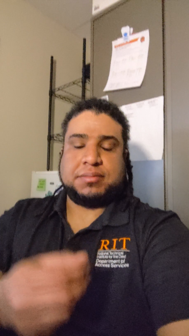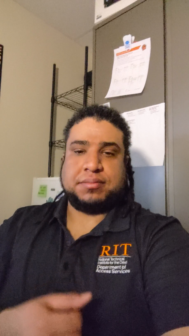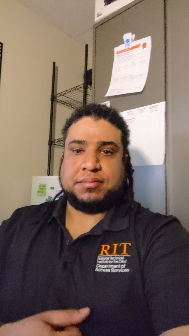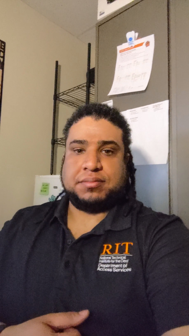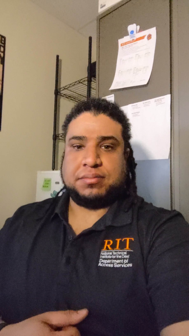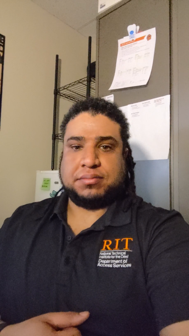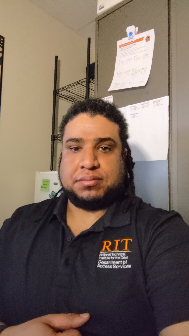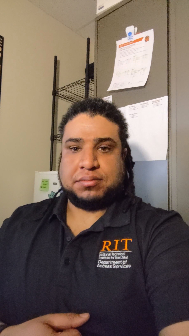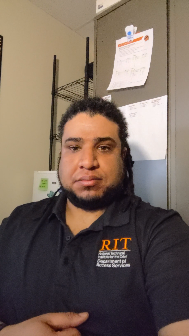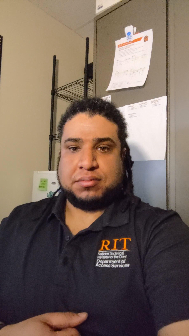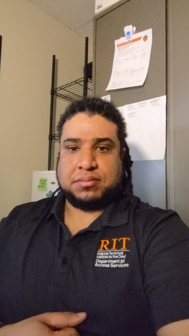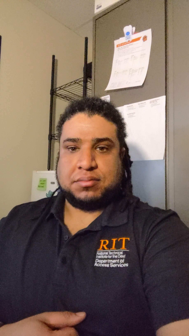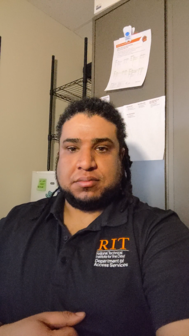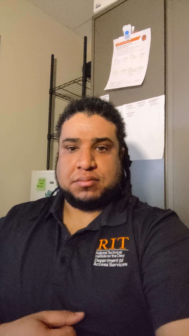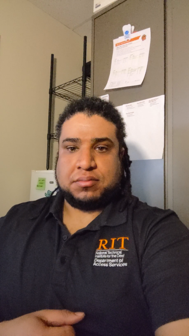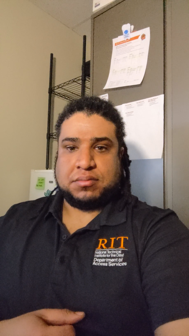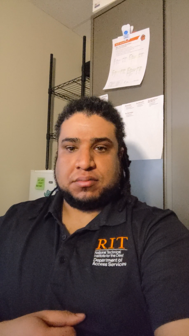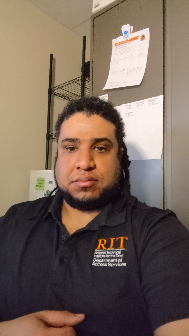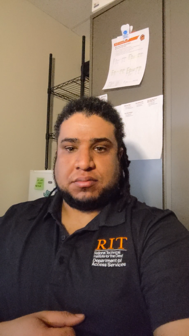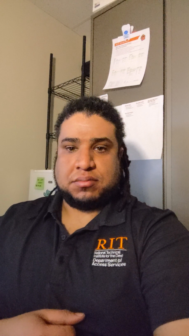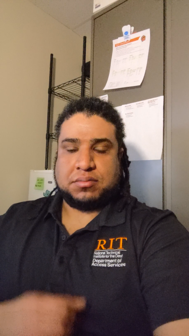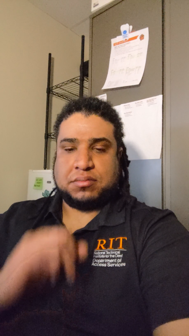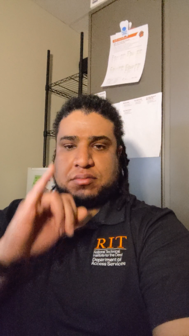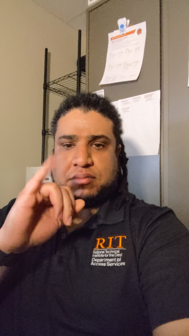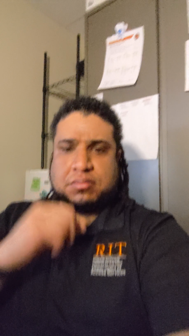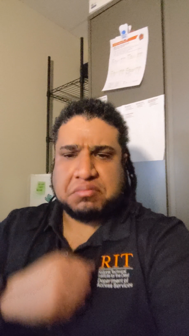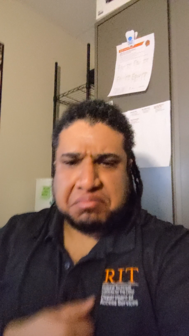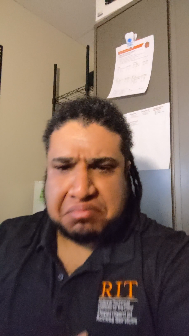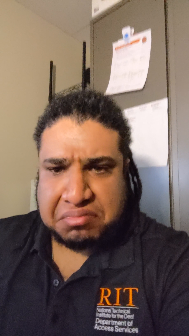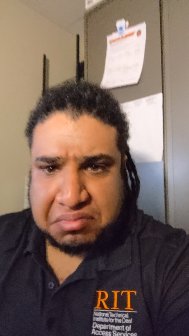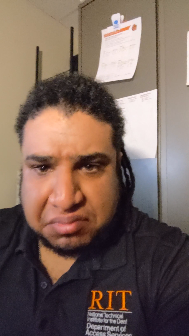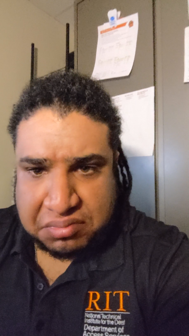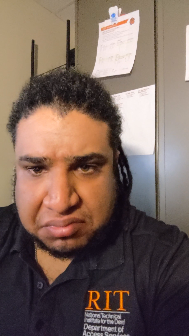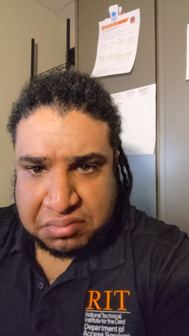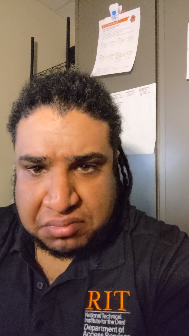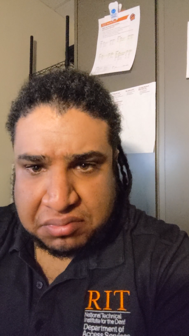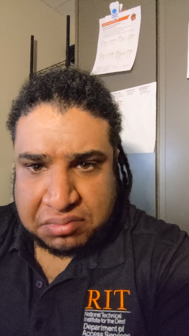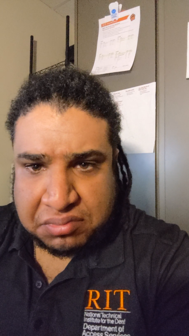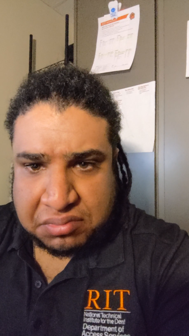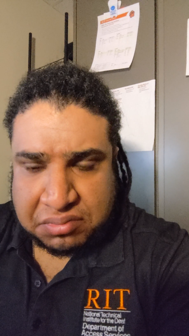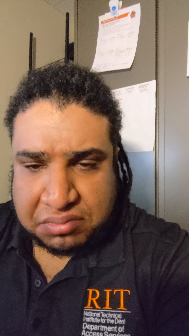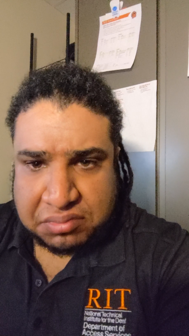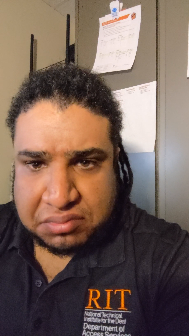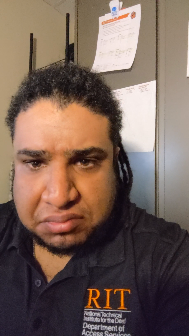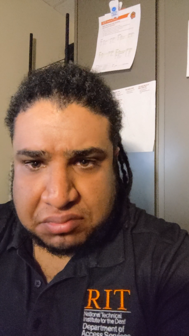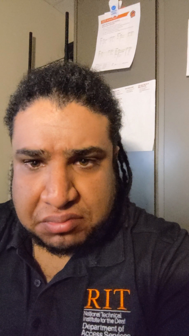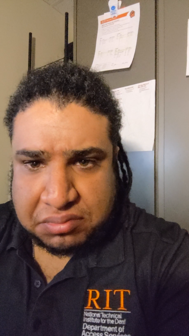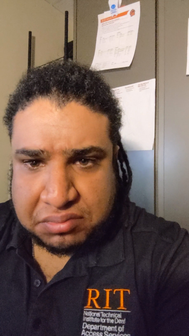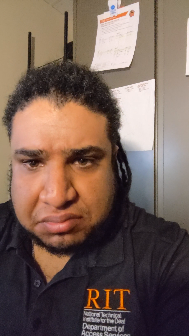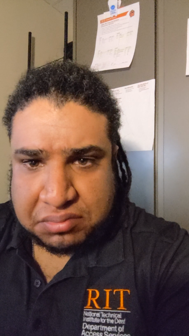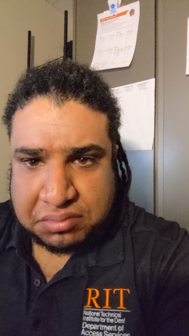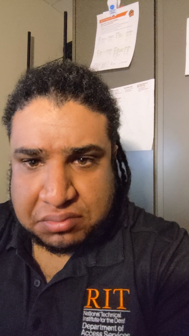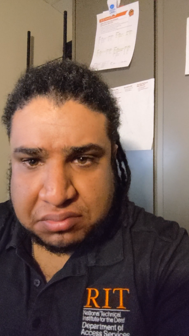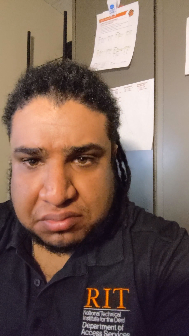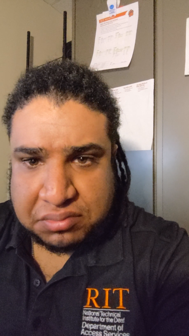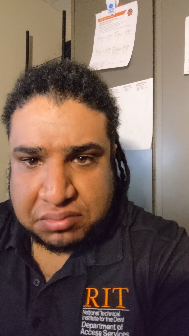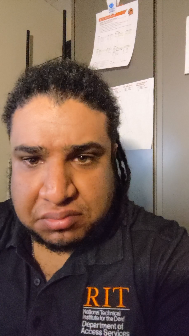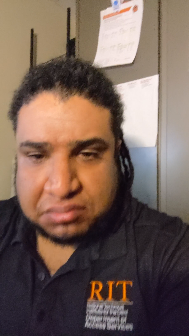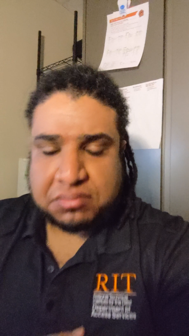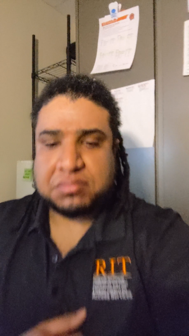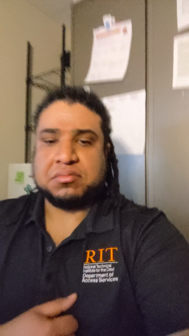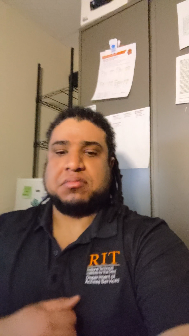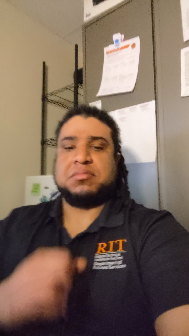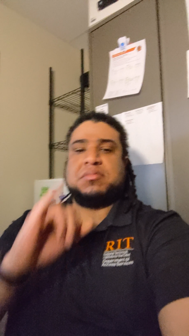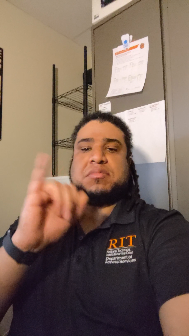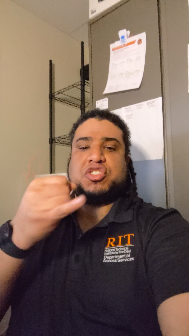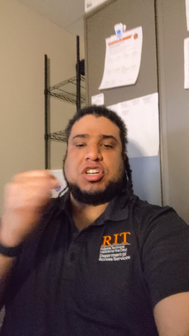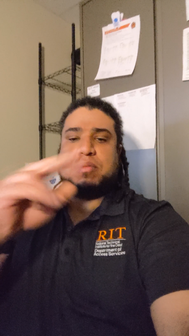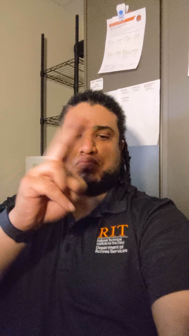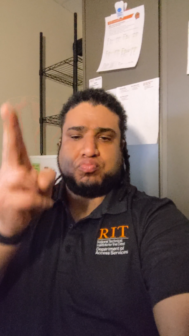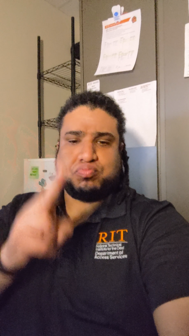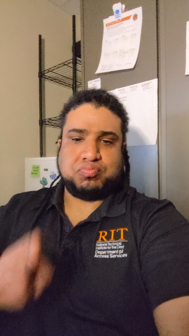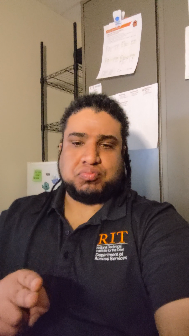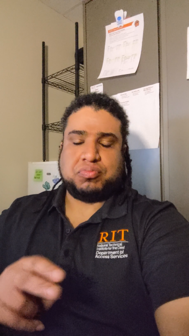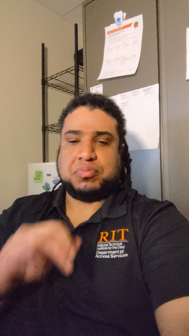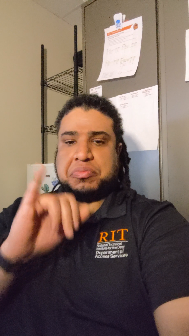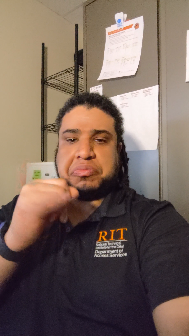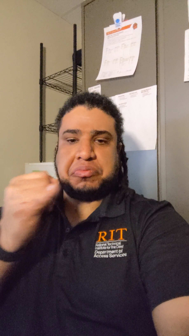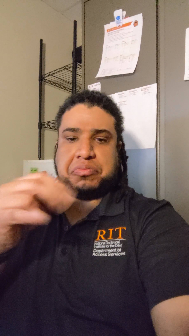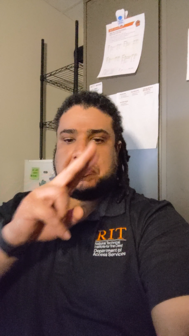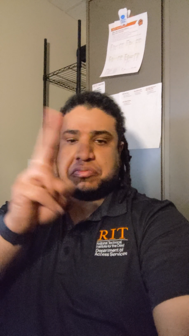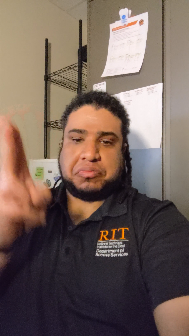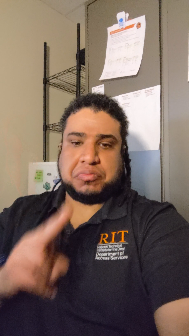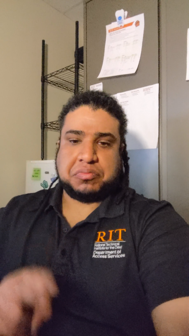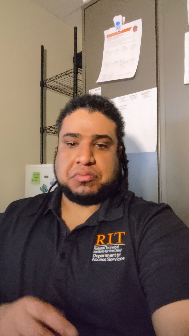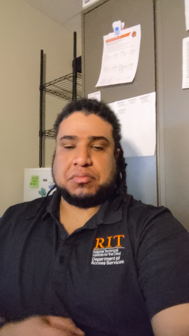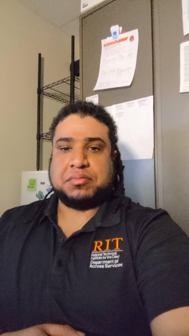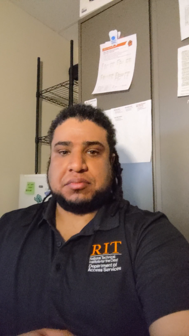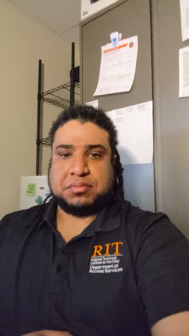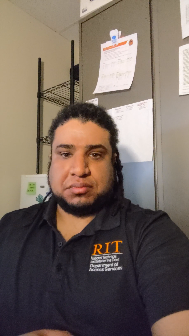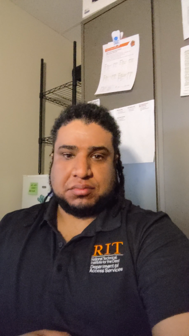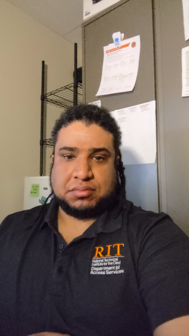jelly